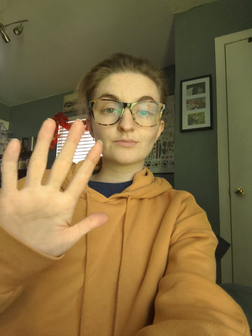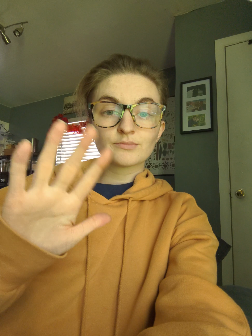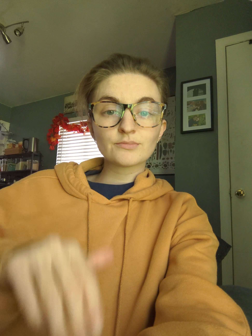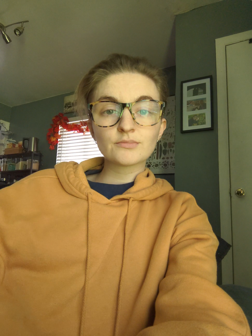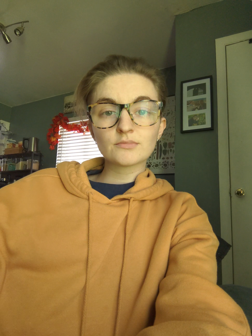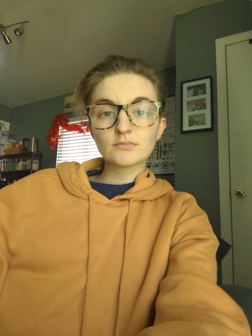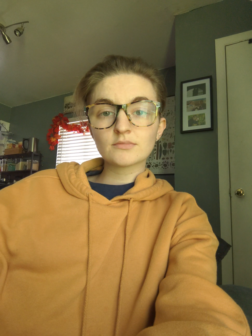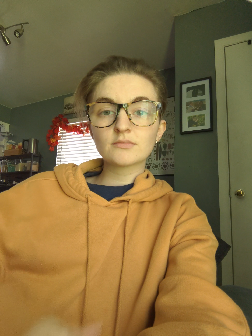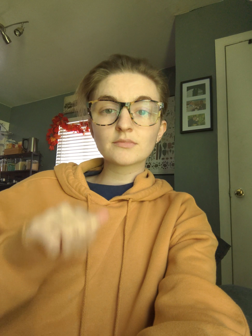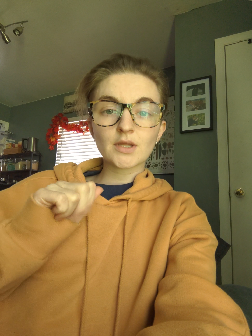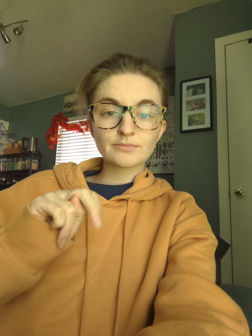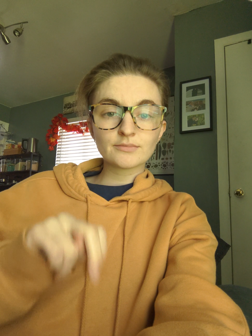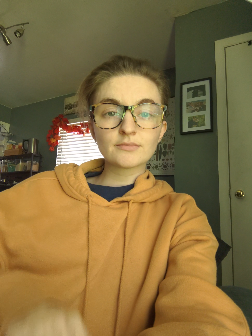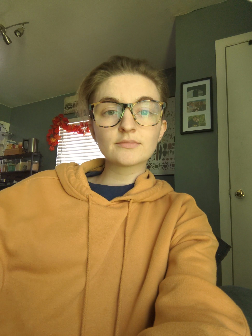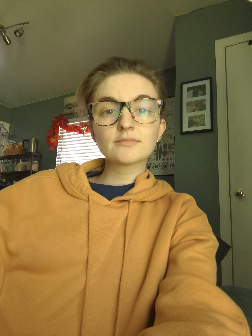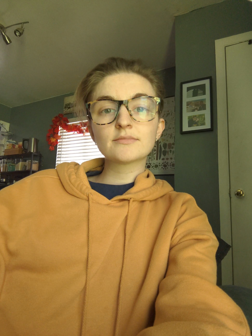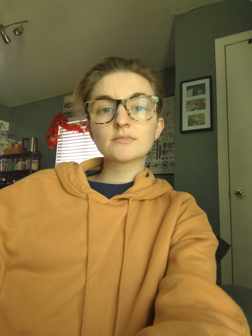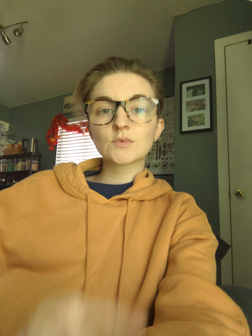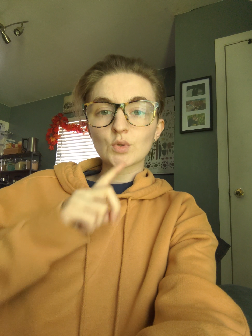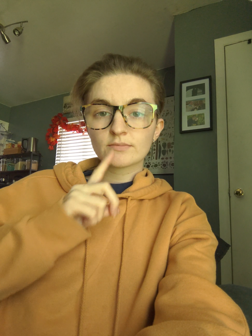an